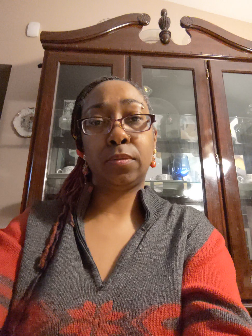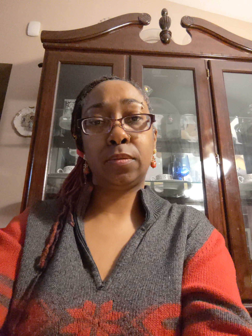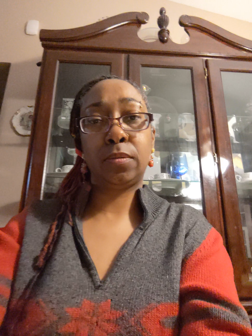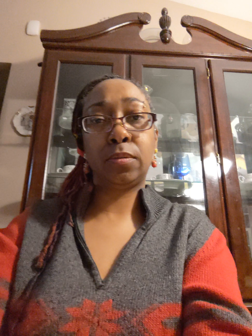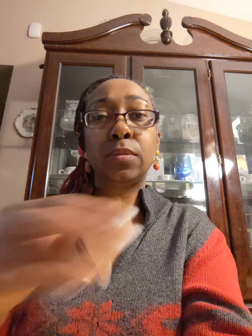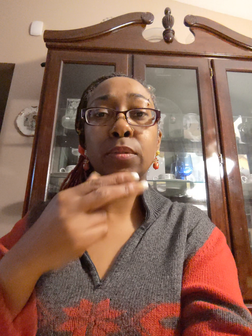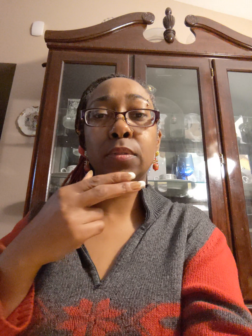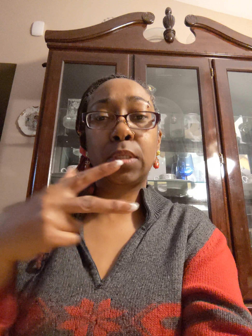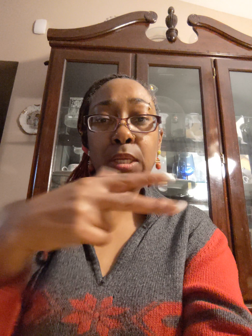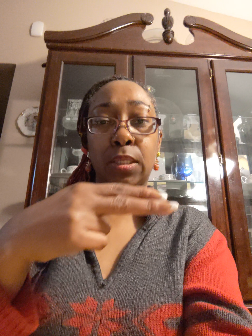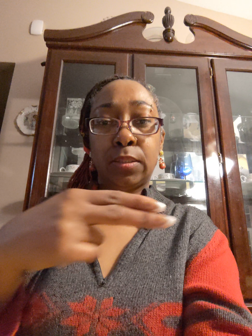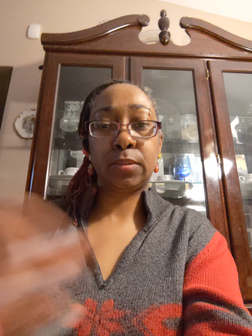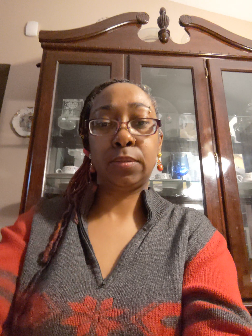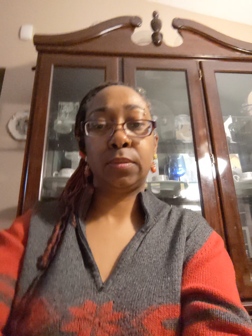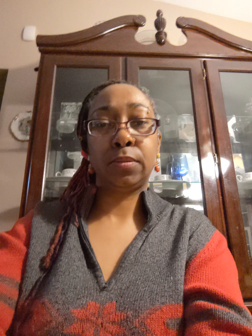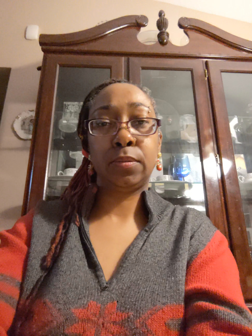cut